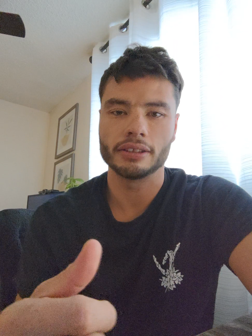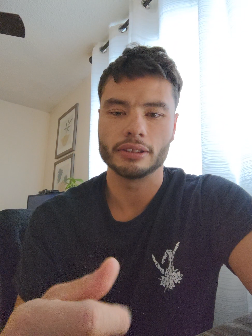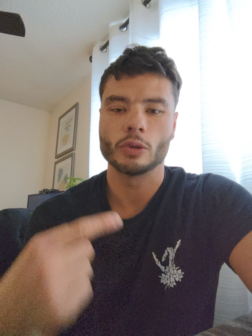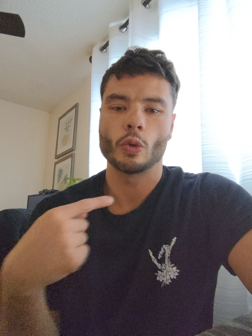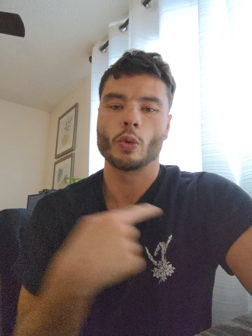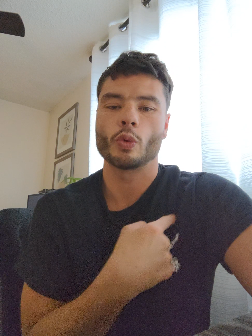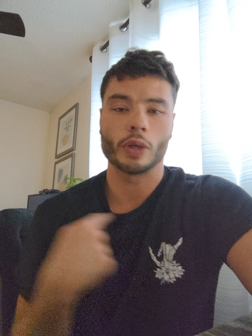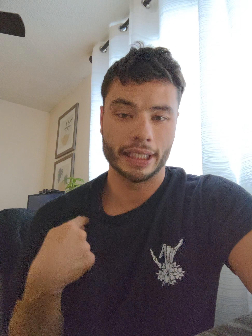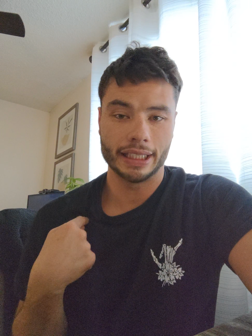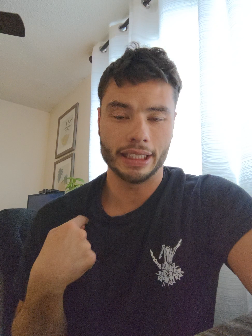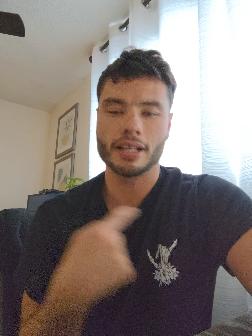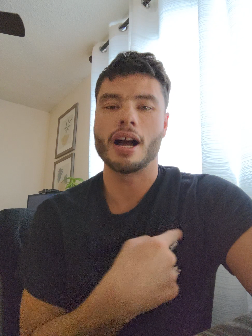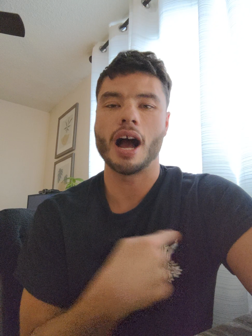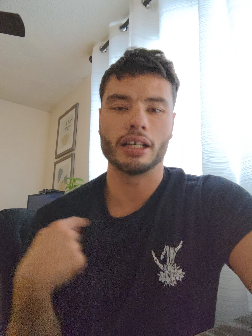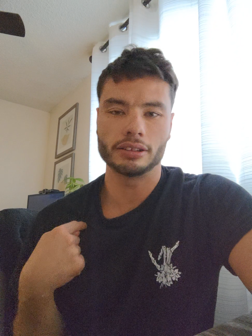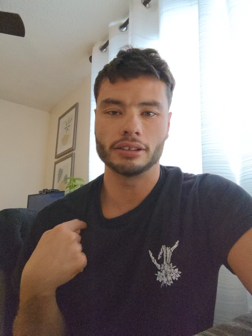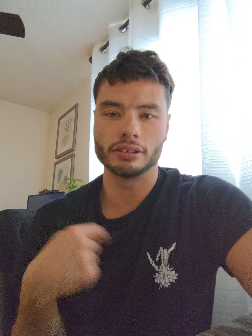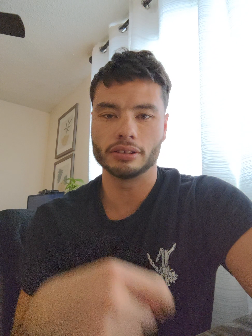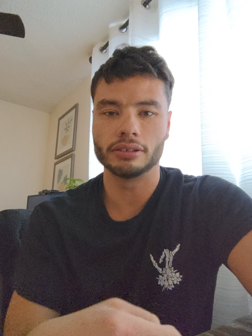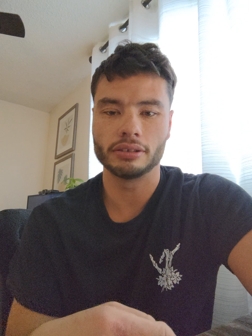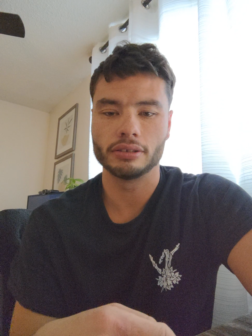we